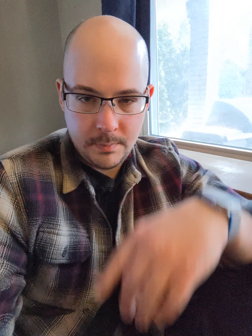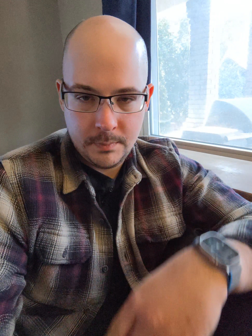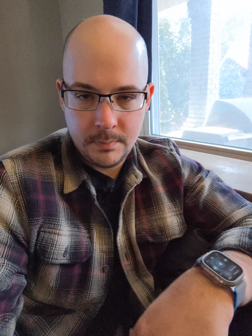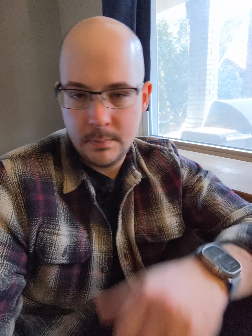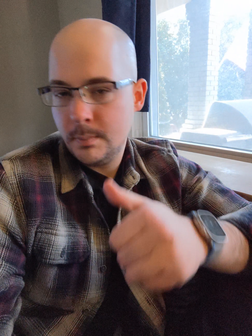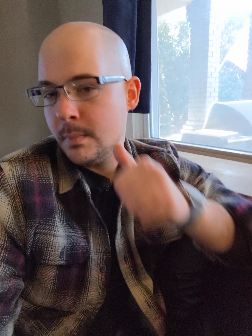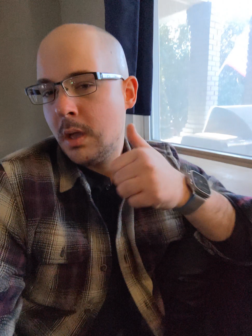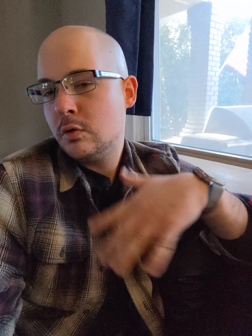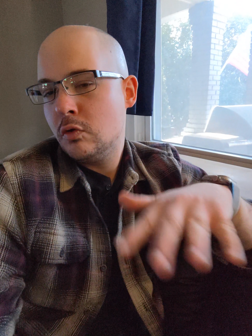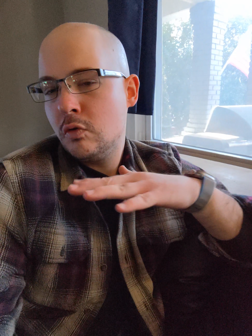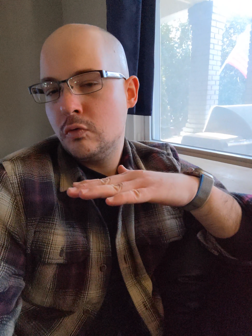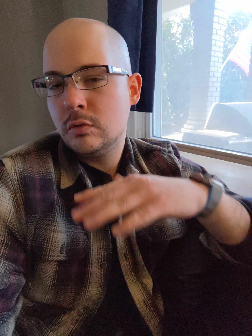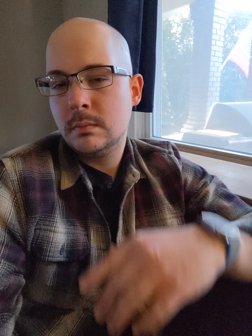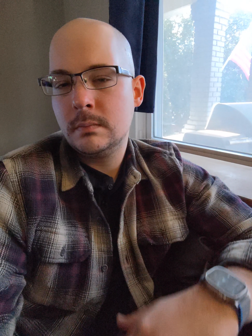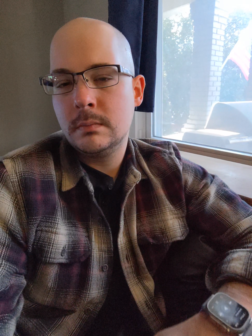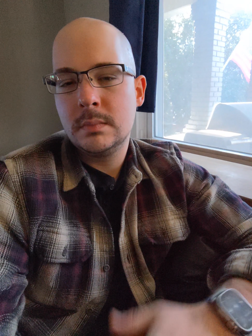backyard